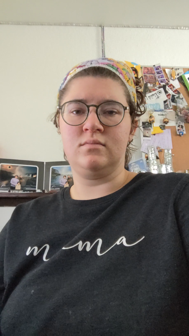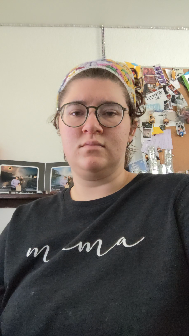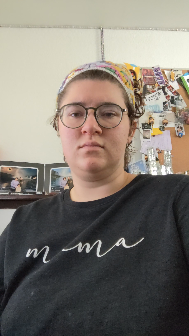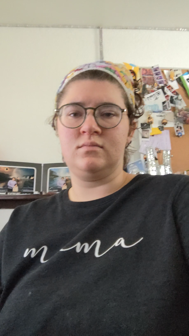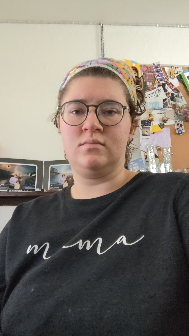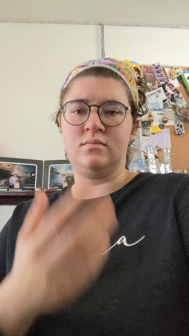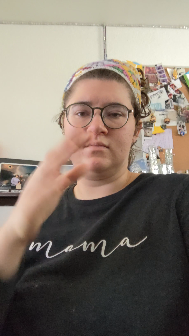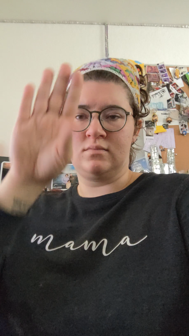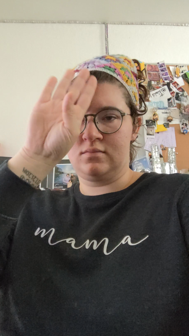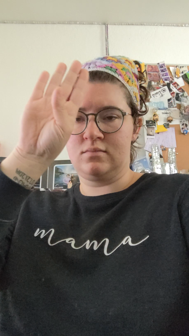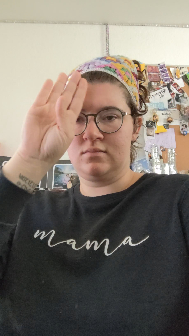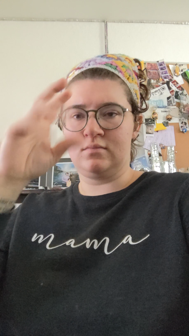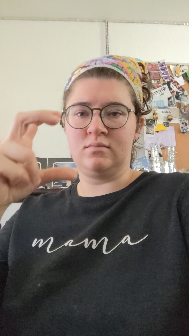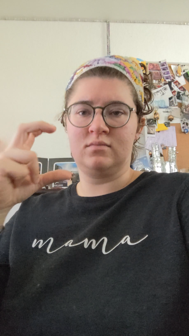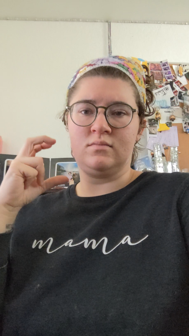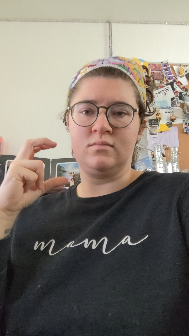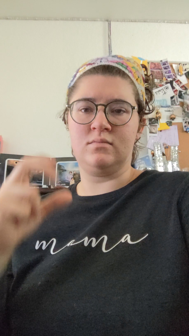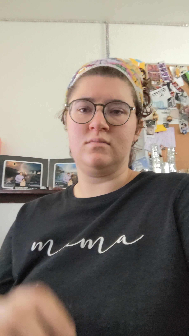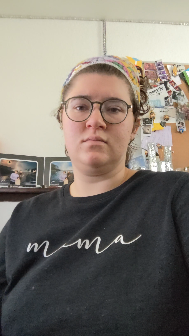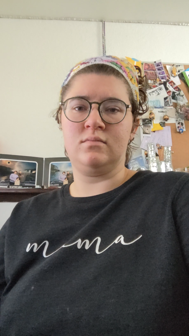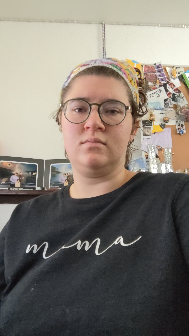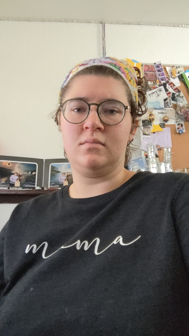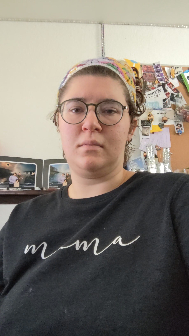fire truck